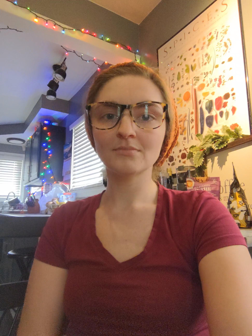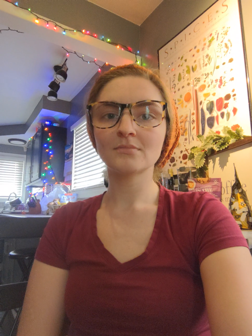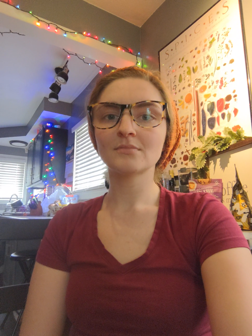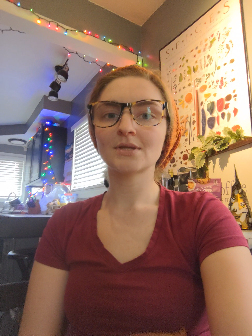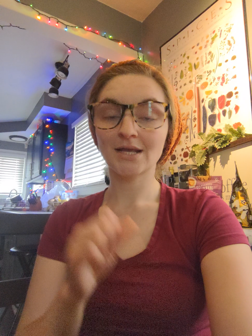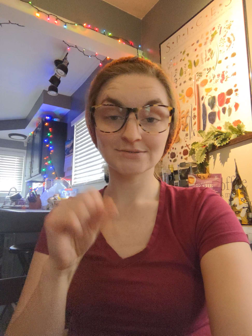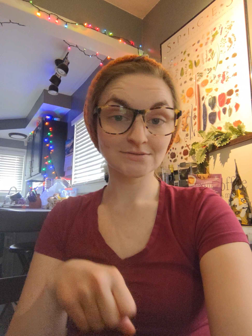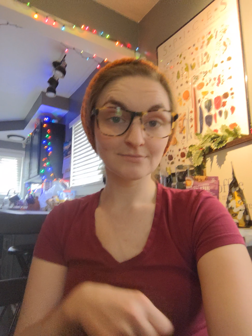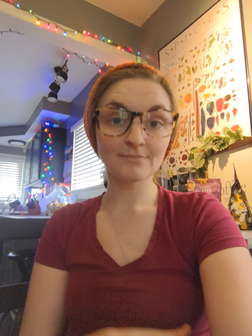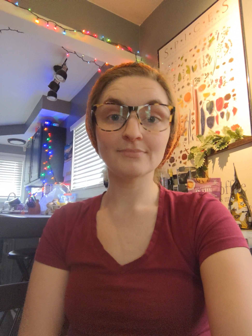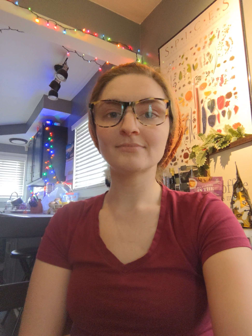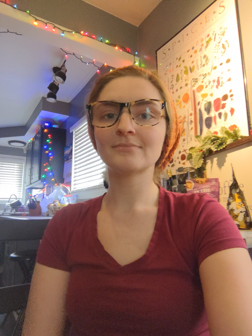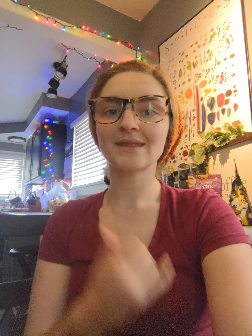can